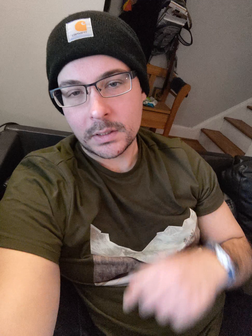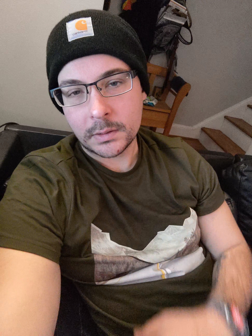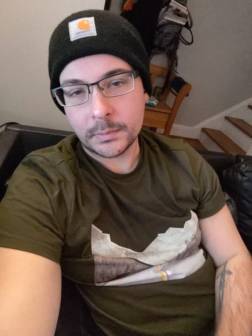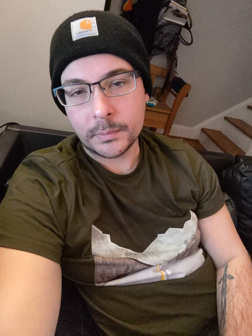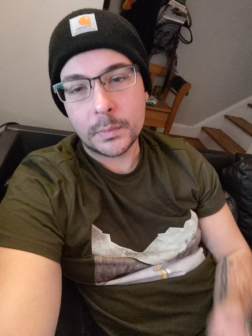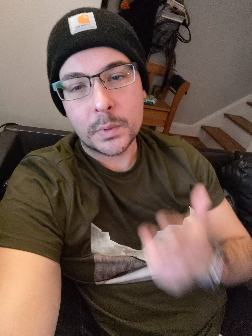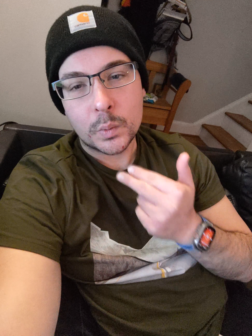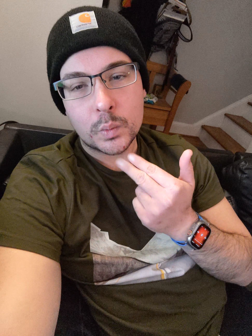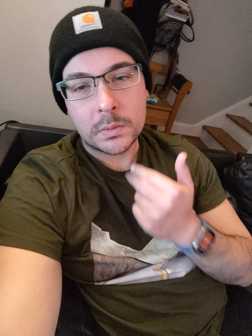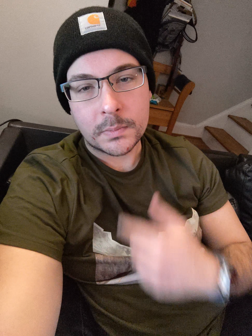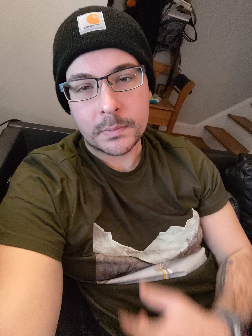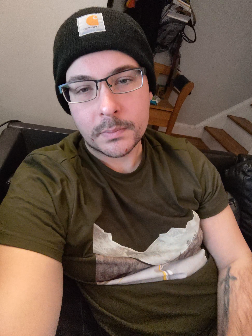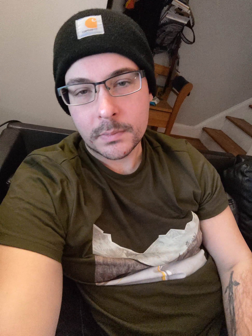cute